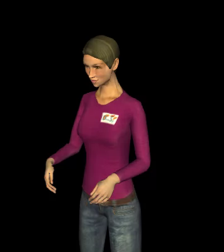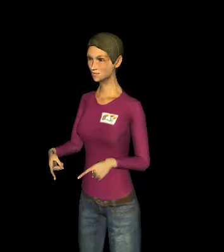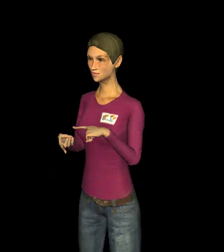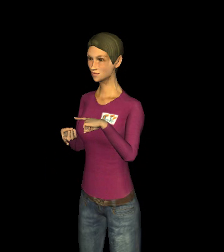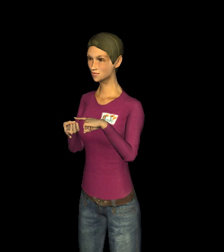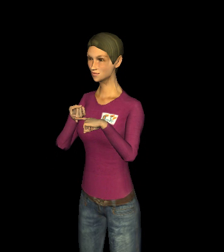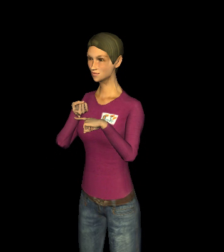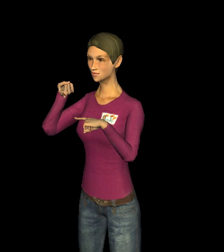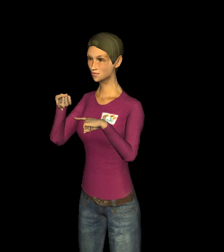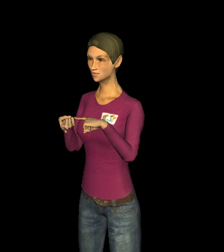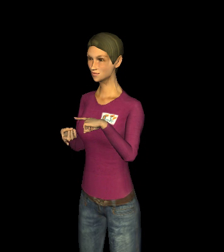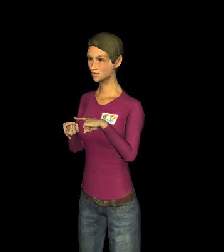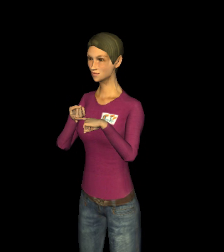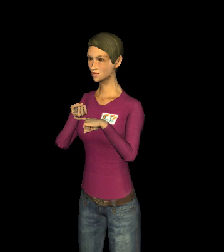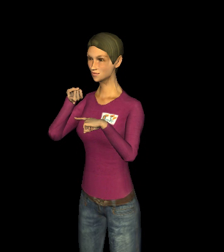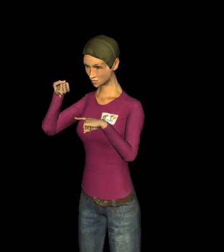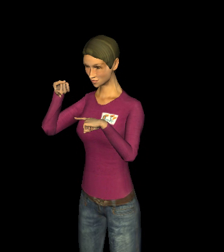فريد